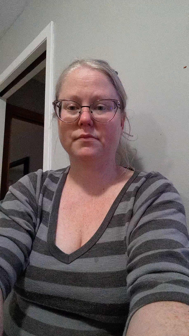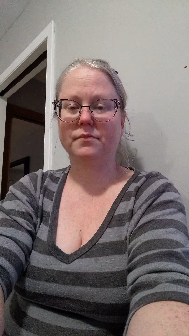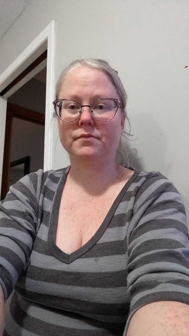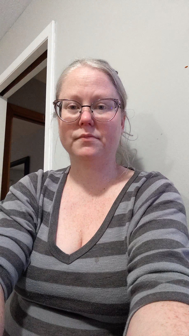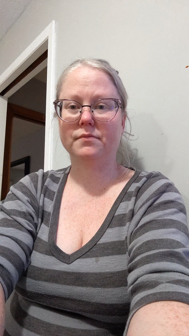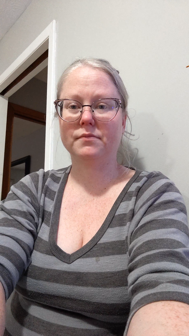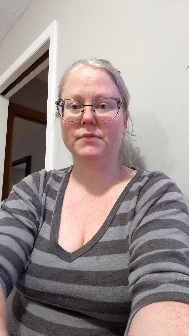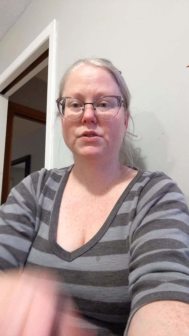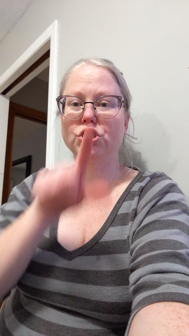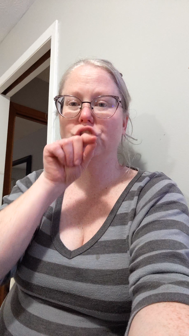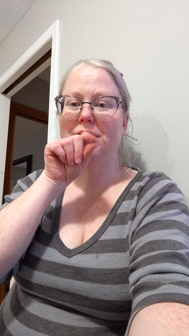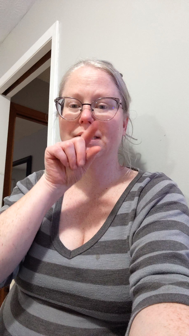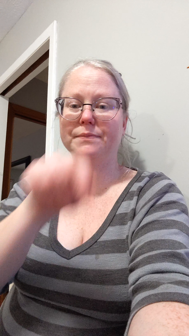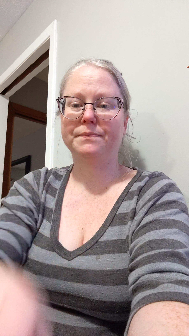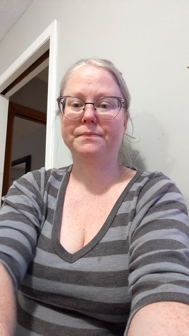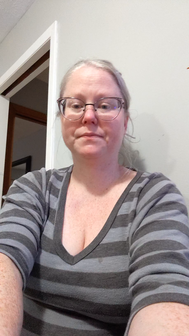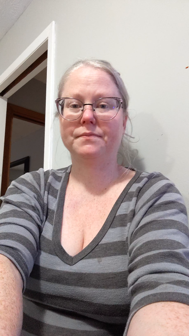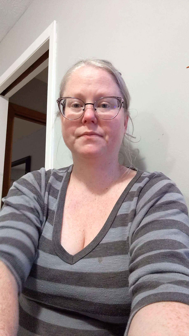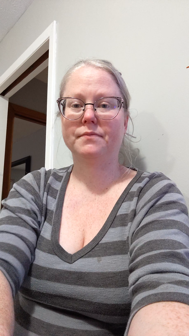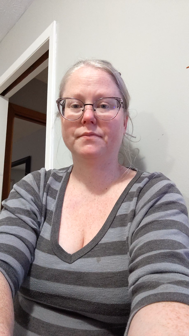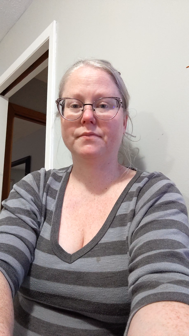chicken